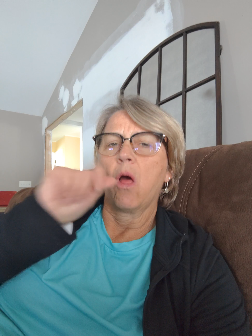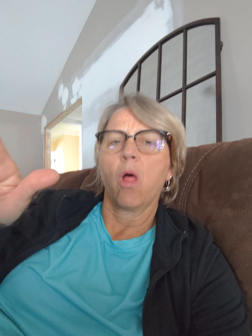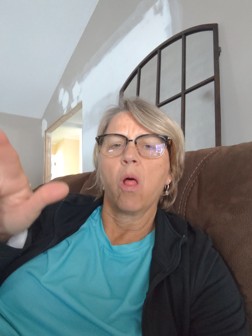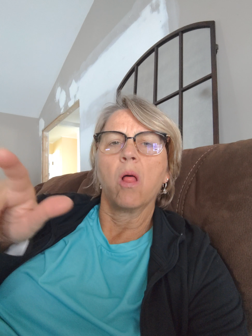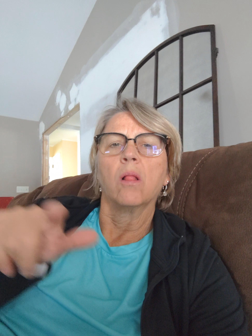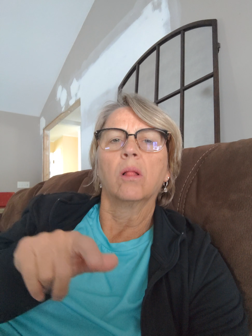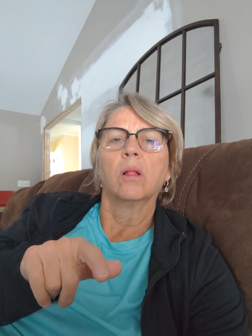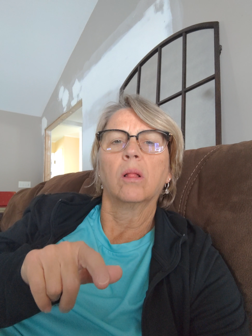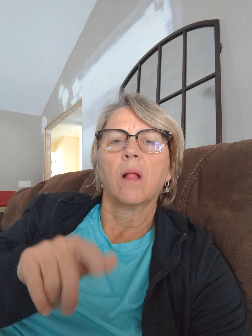all